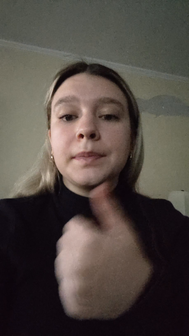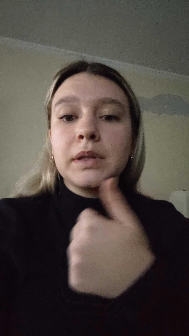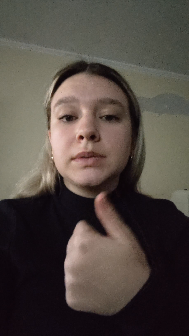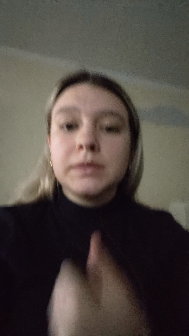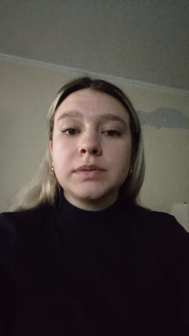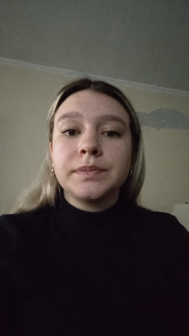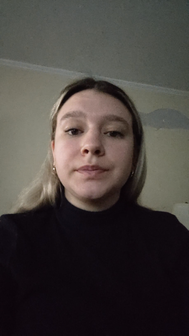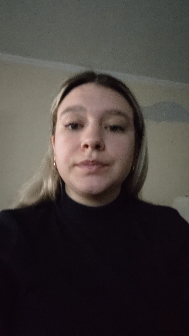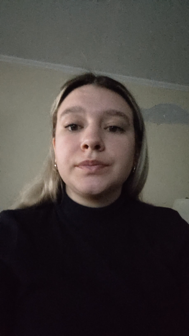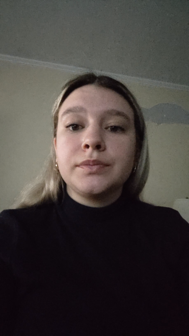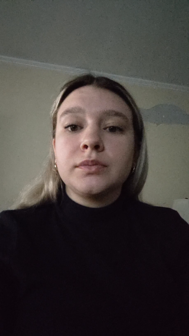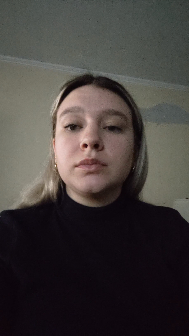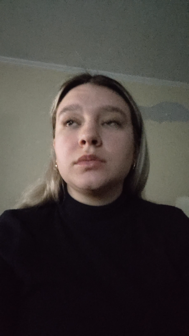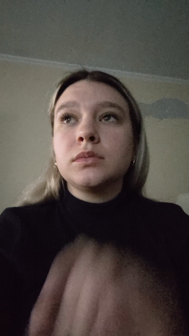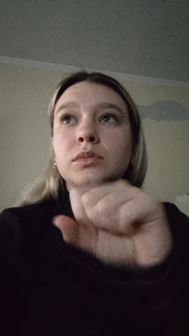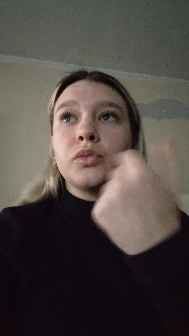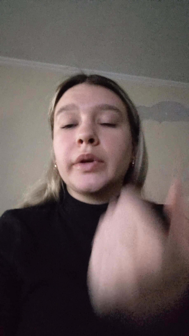break